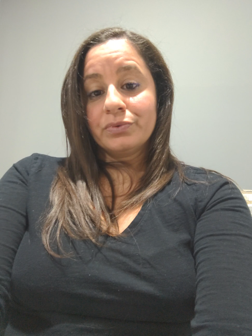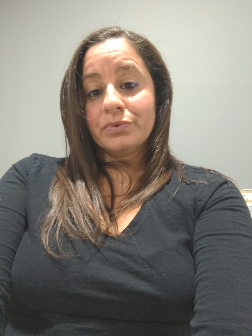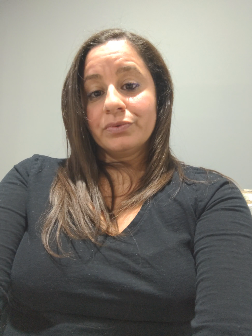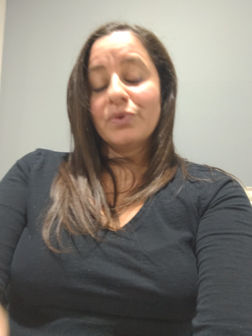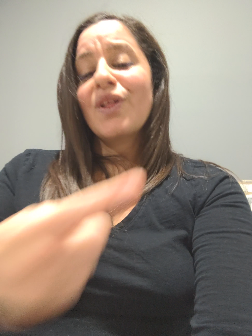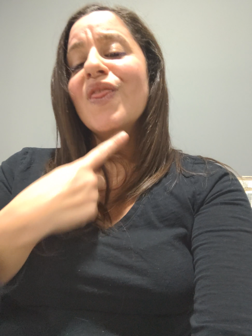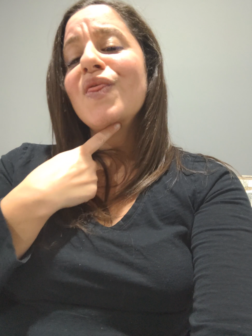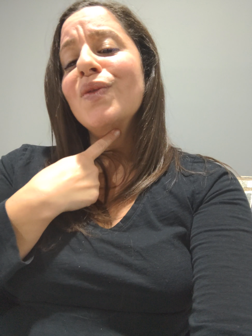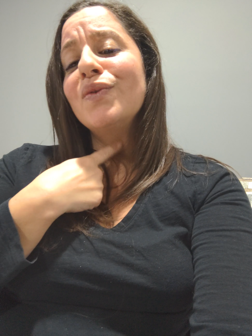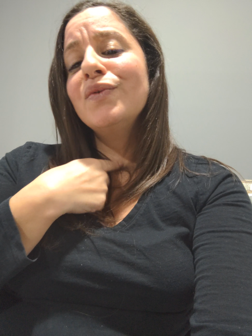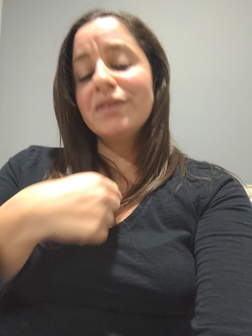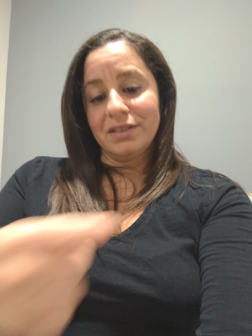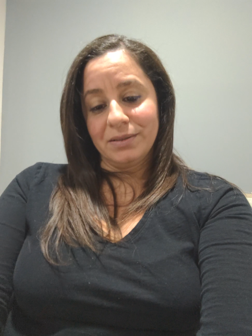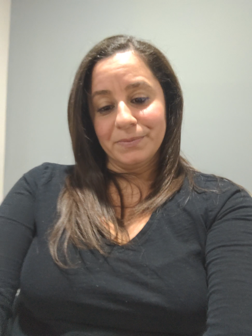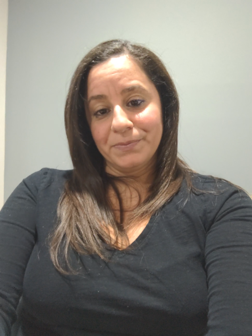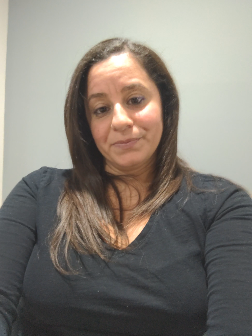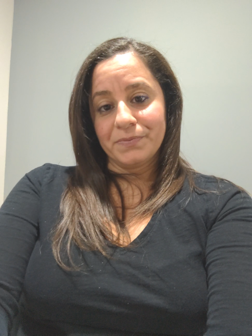thirsty